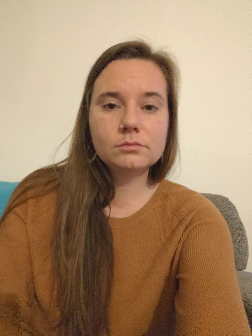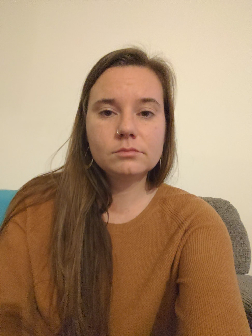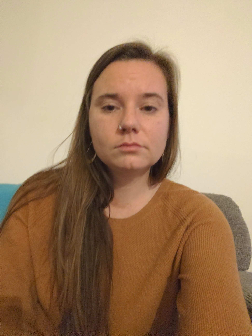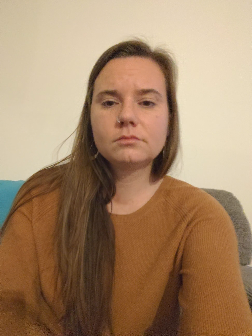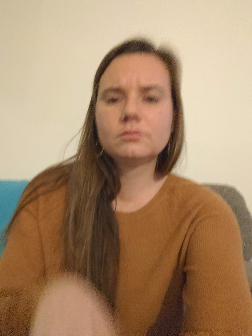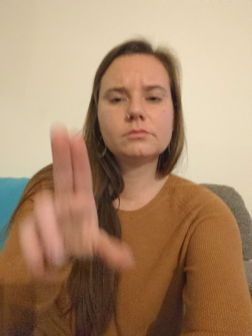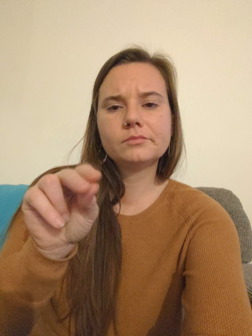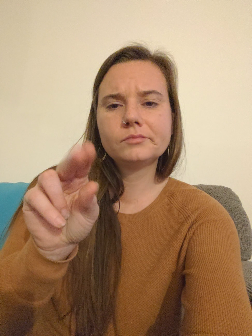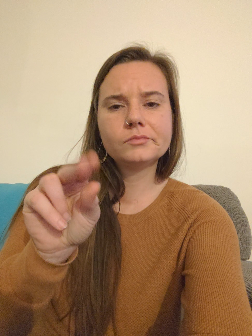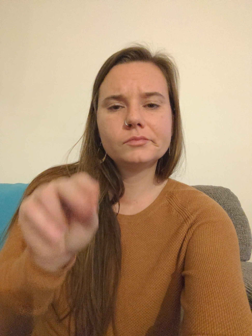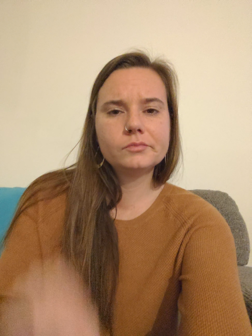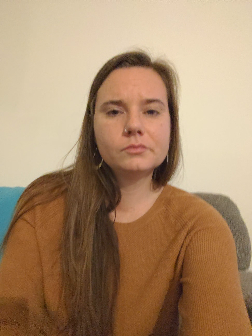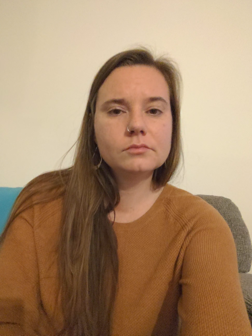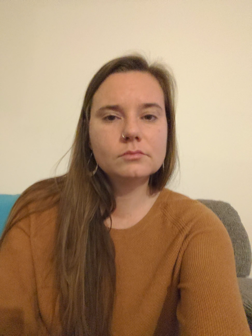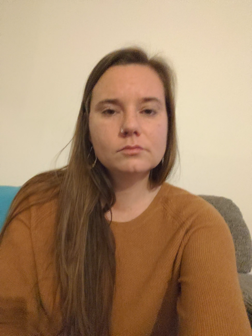no